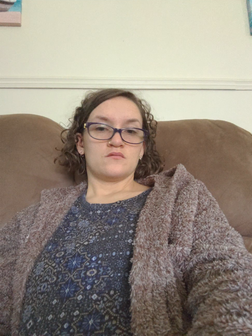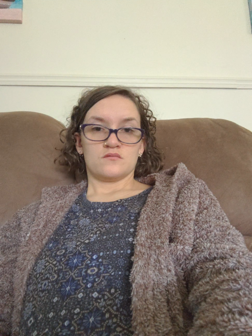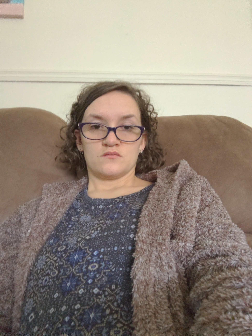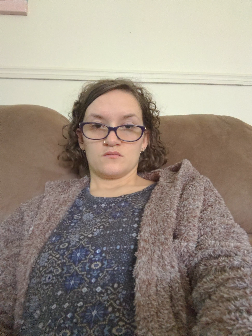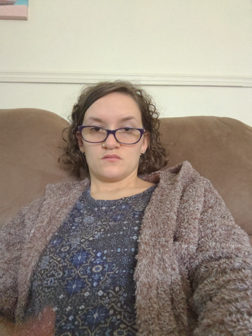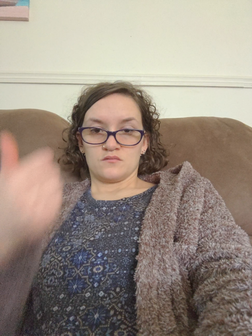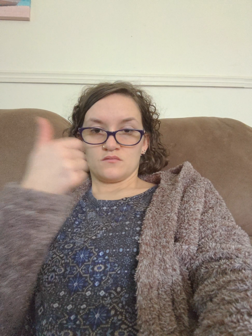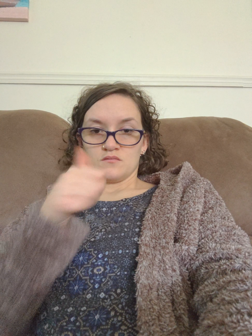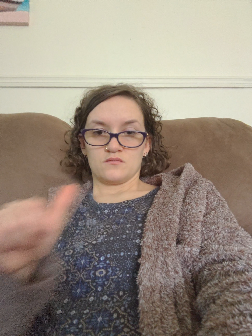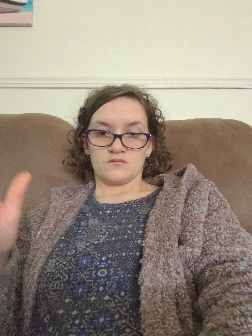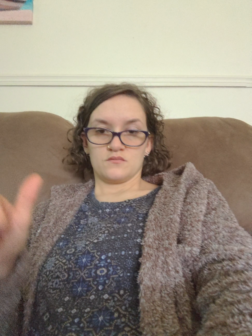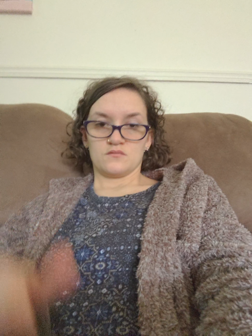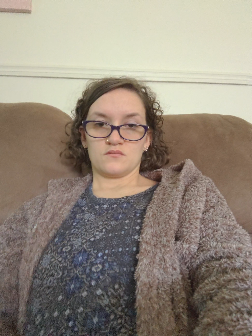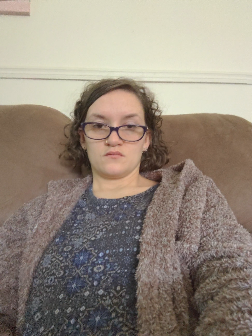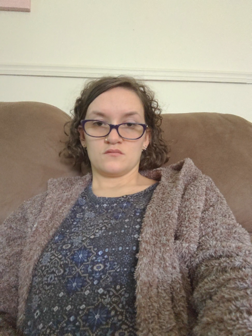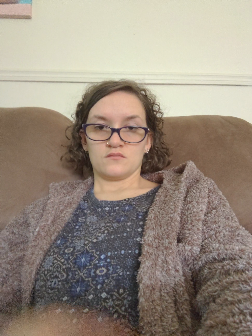any